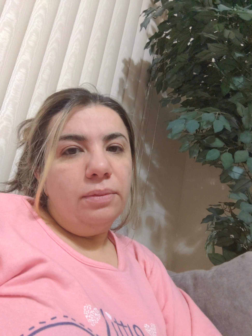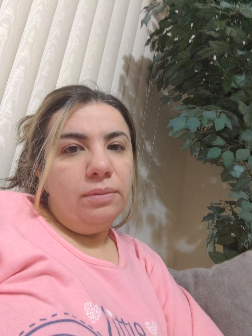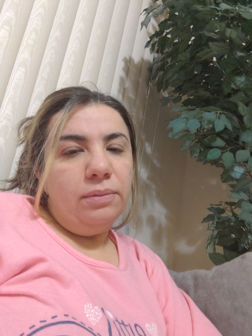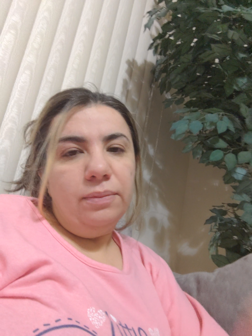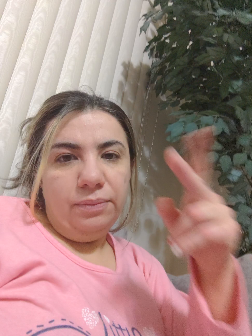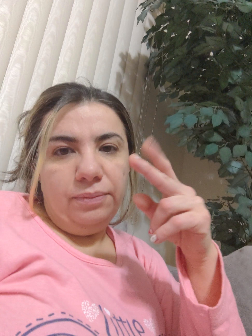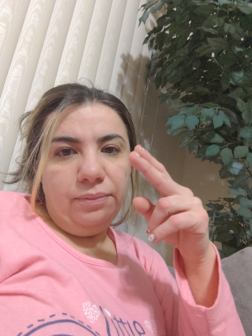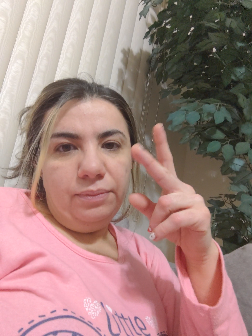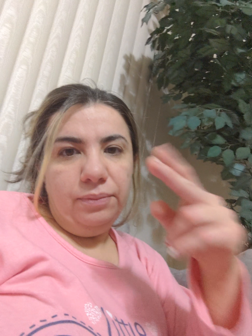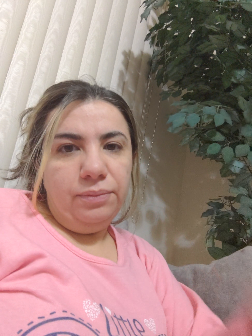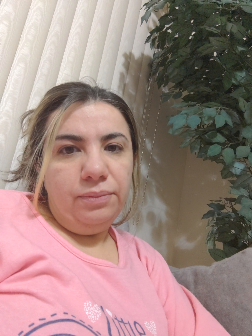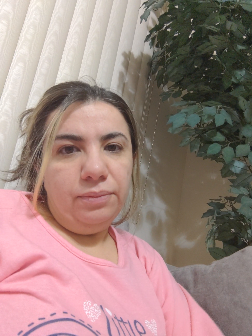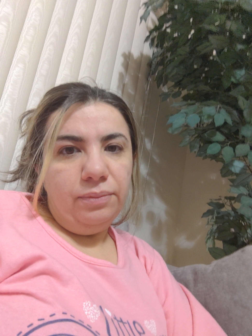scissors